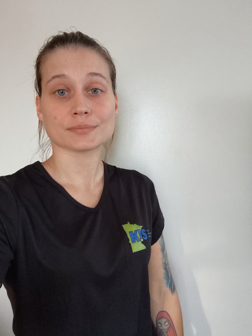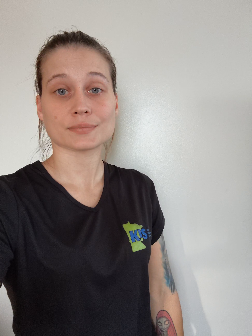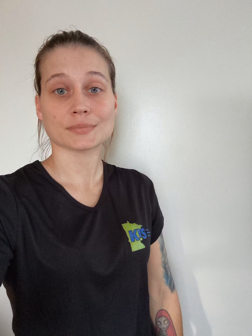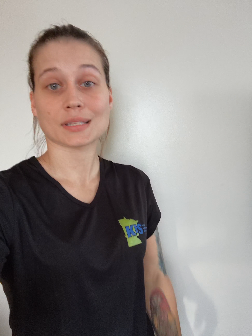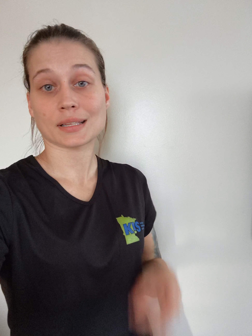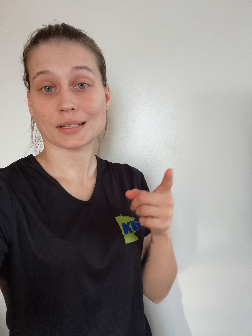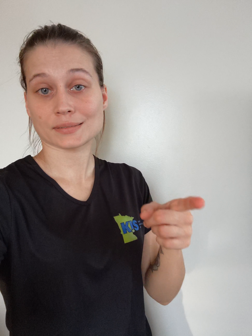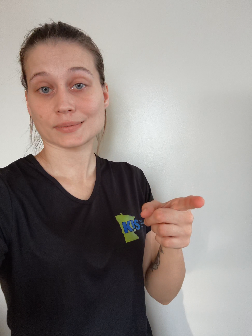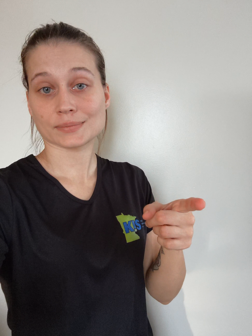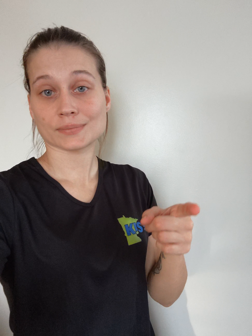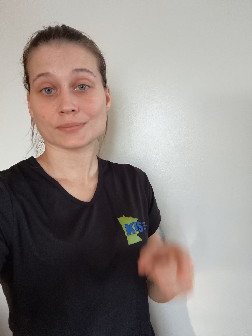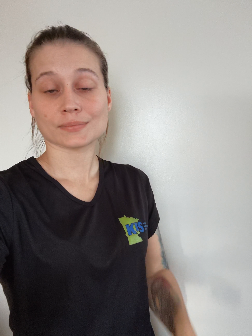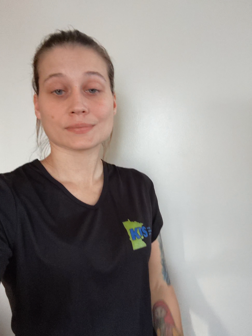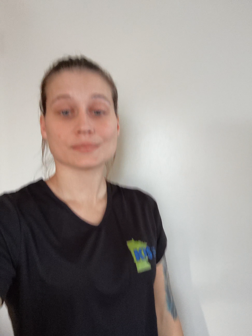he/she/it